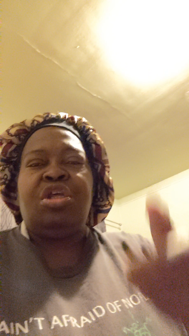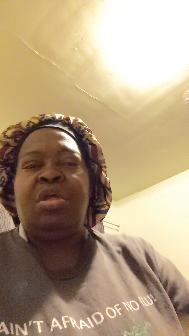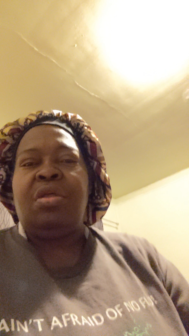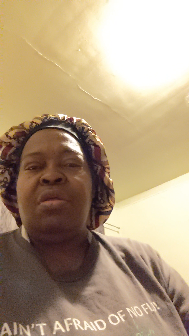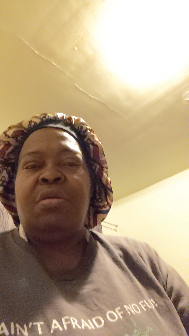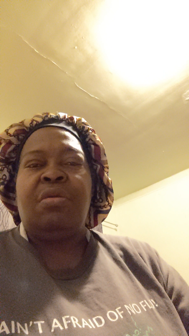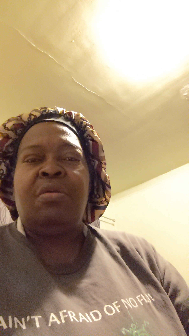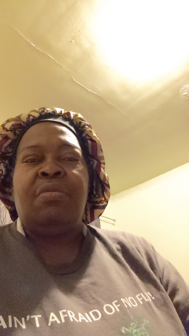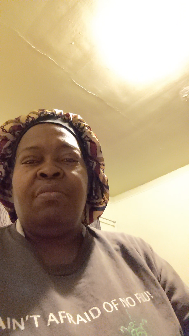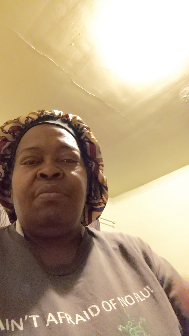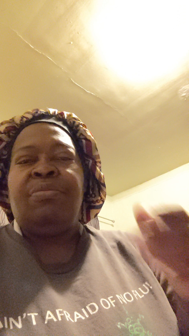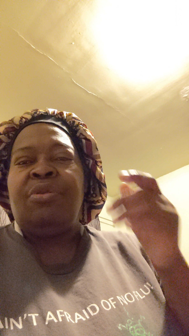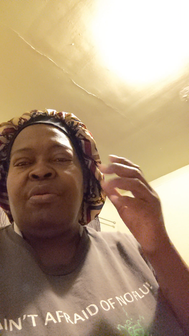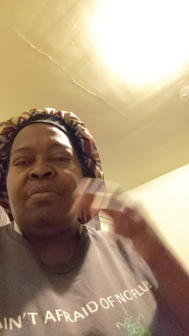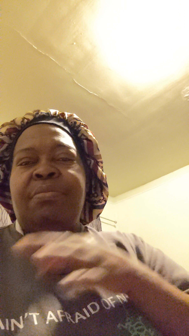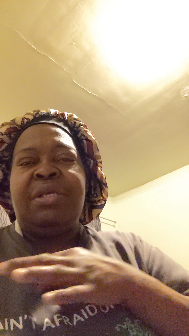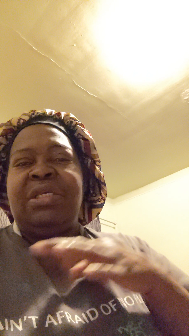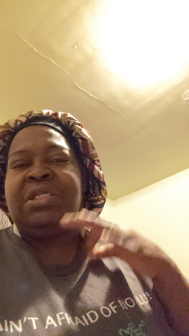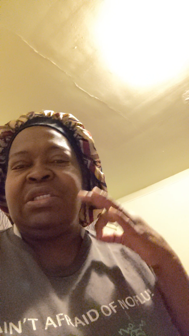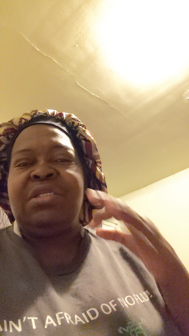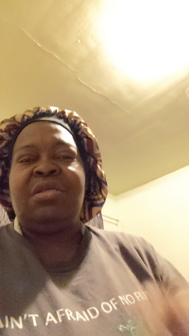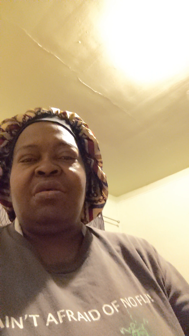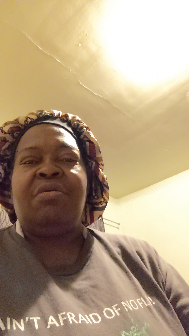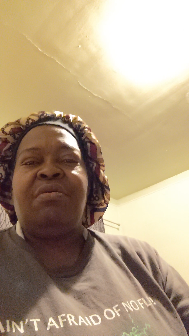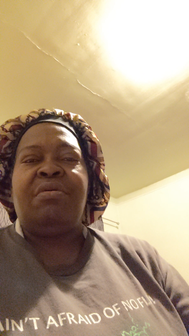beads